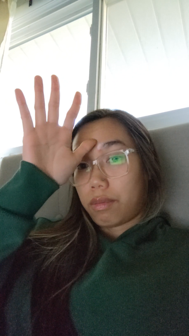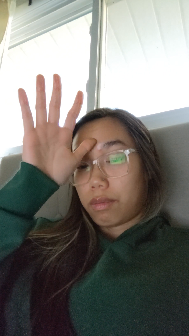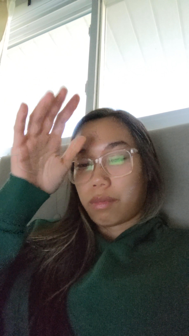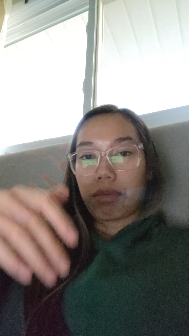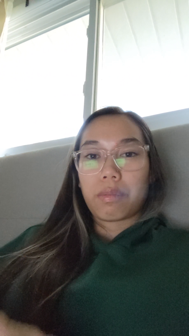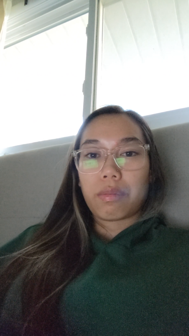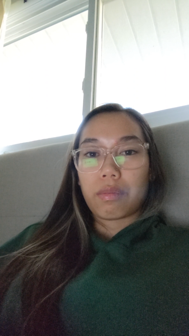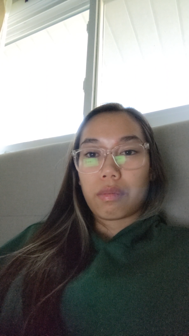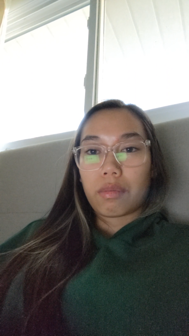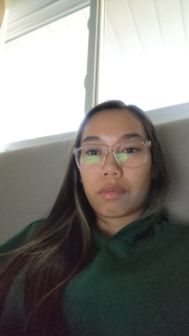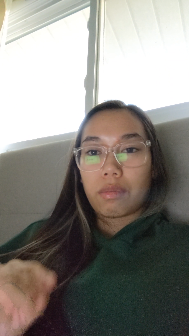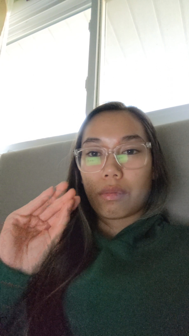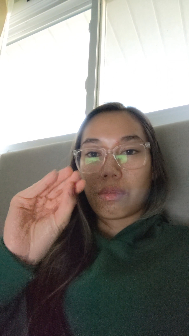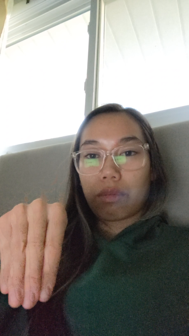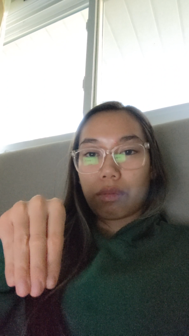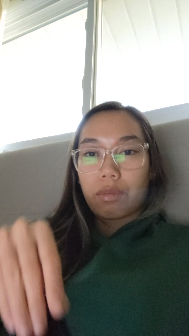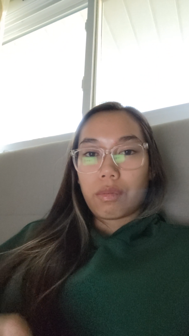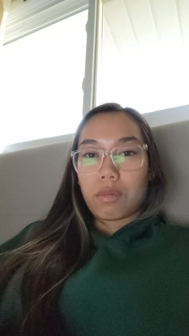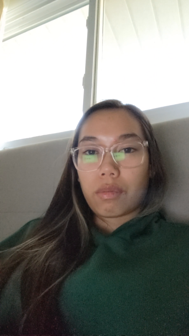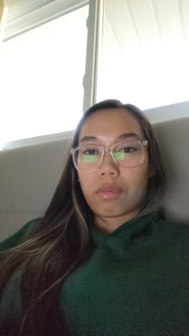put